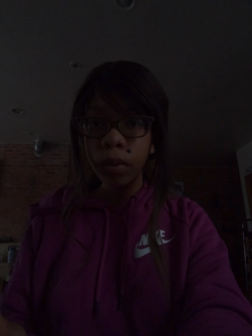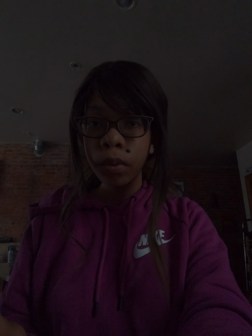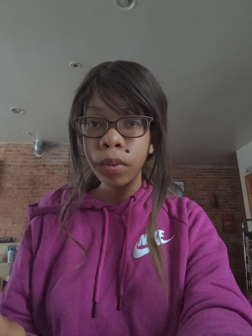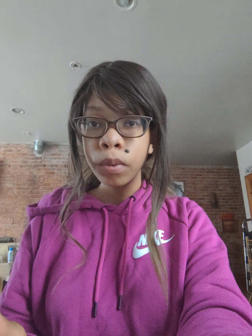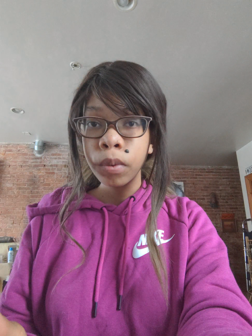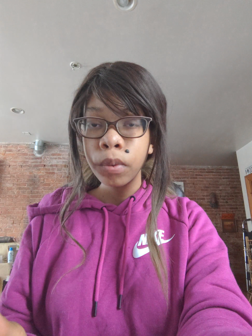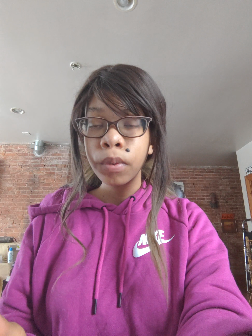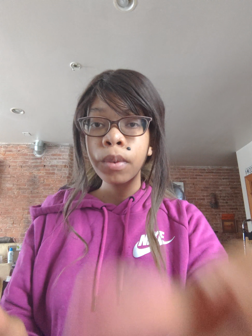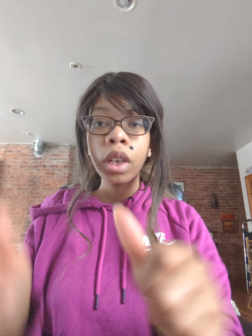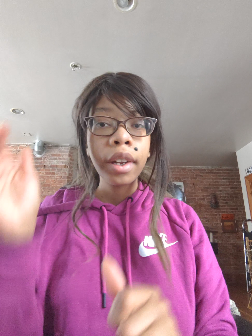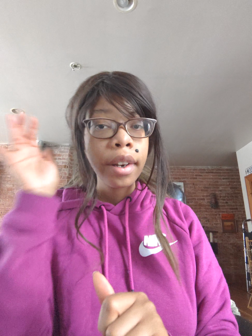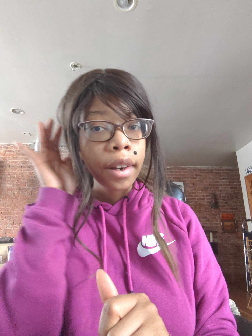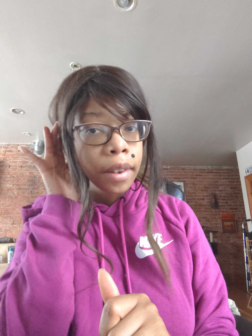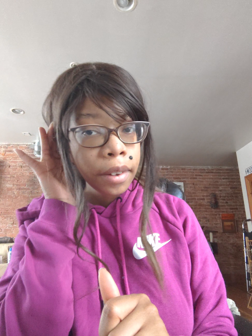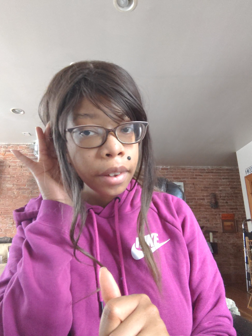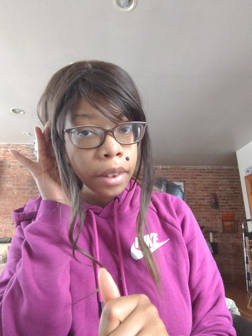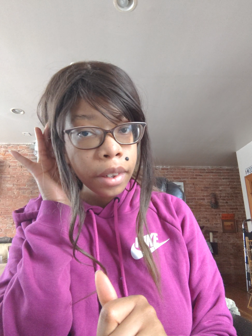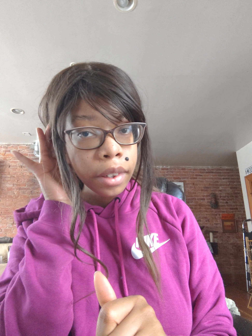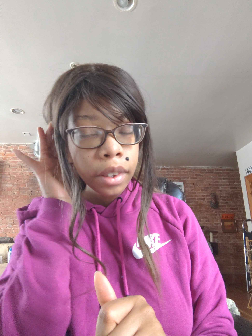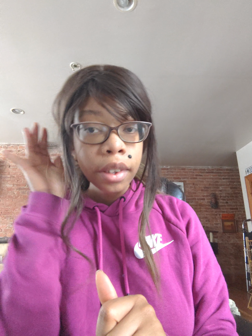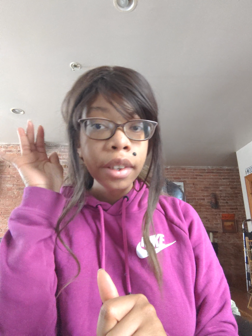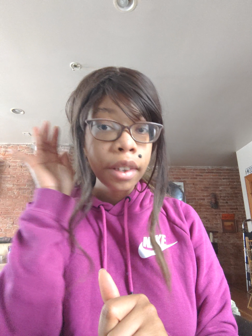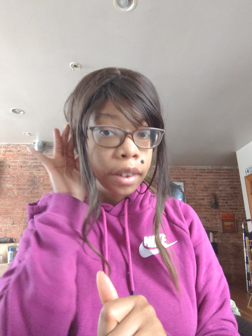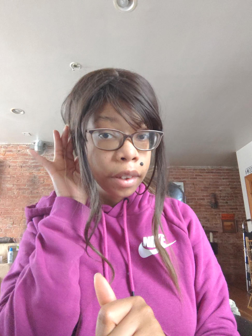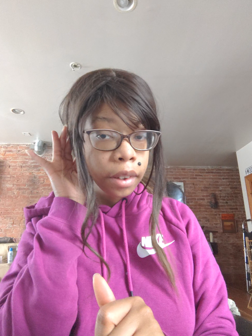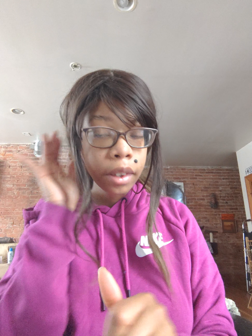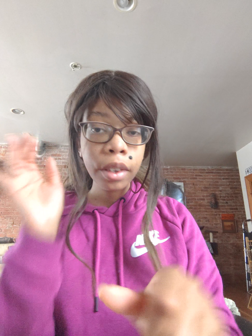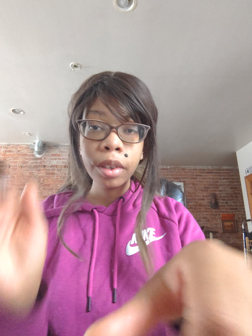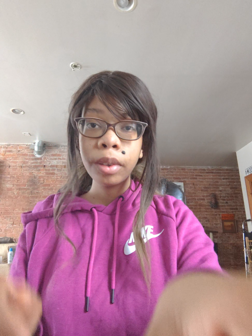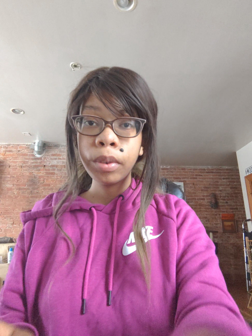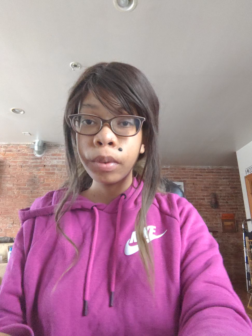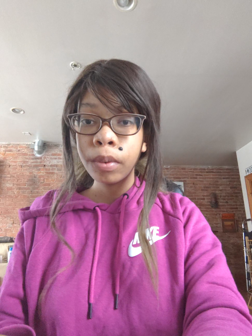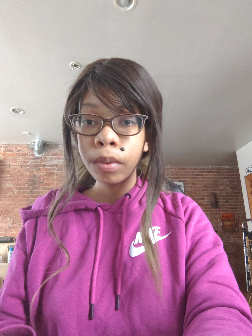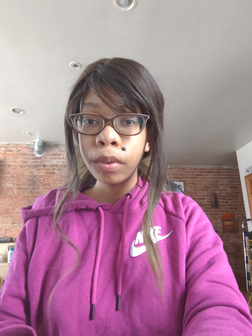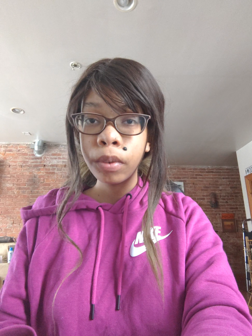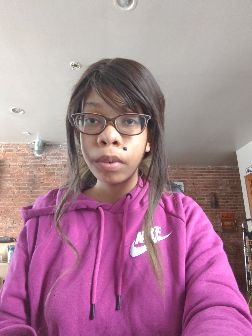listen